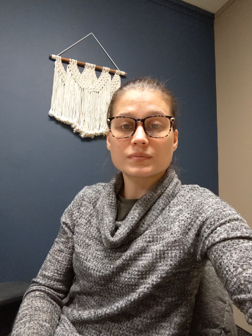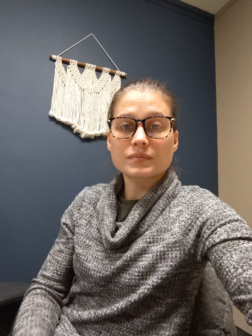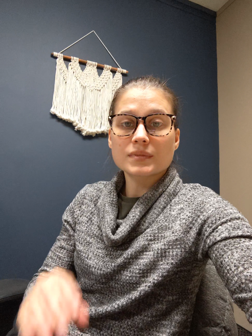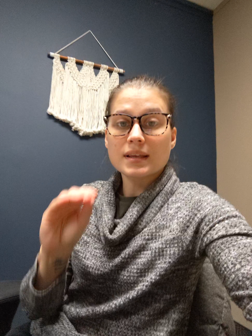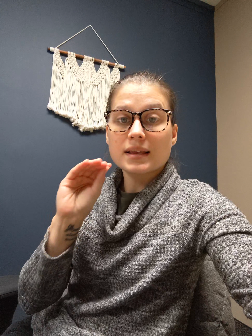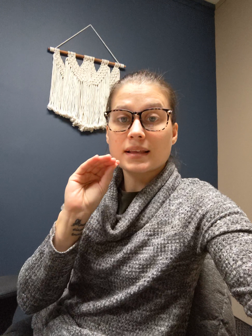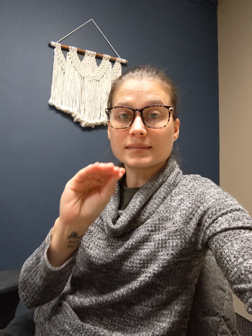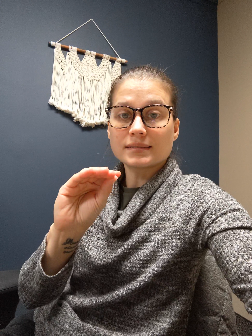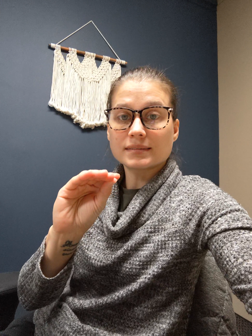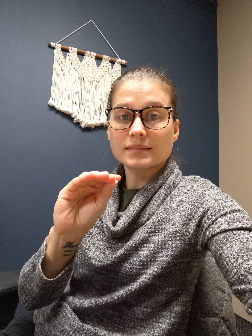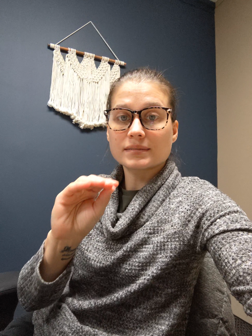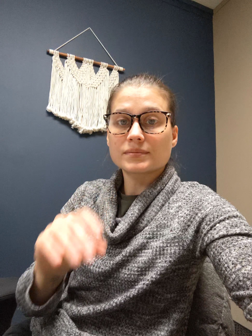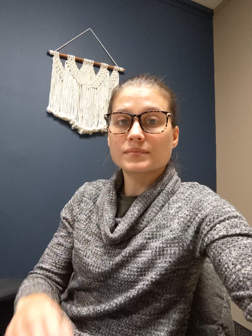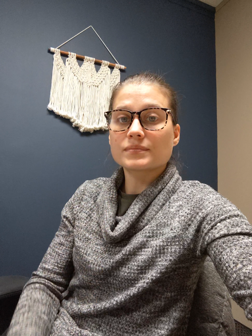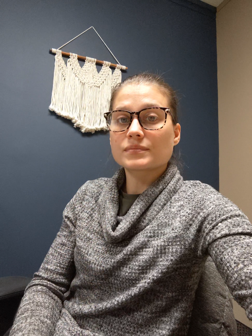kiss